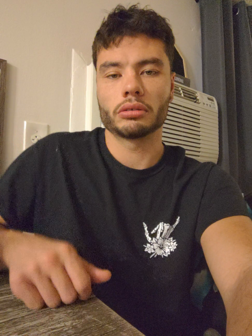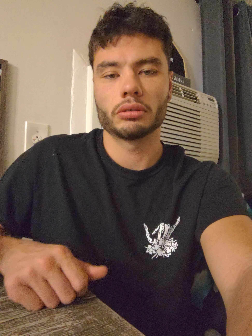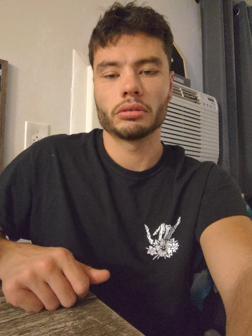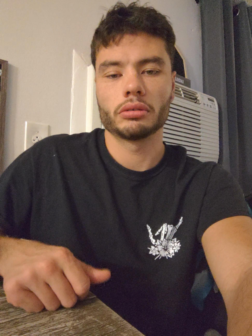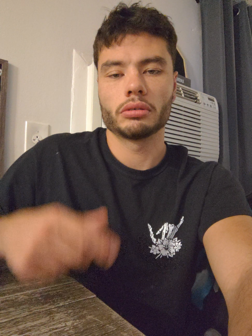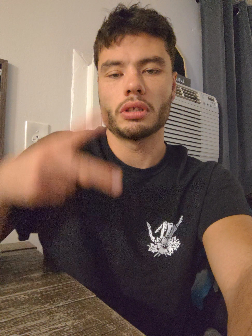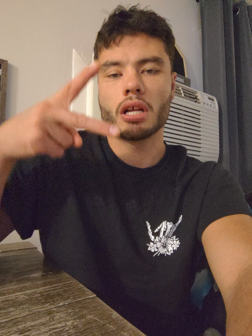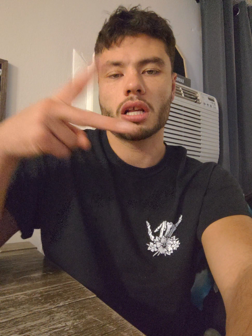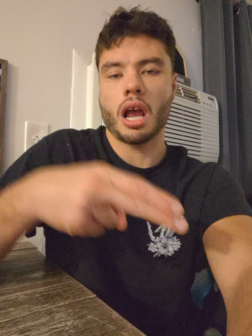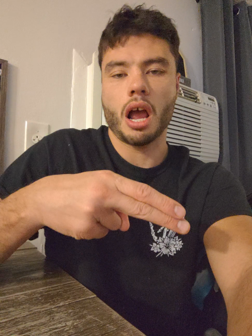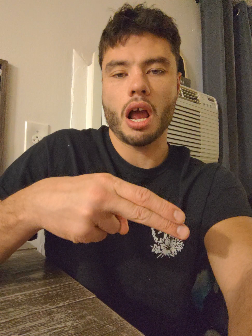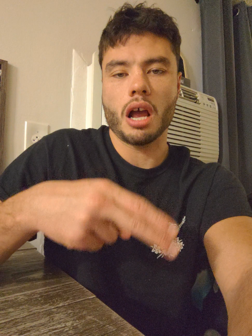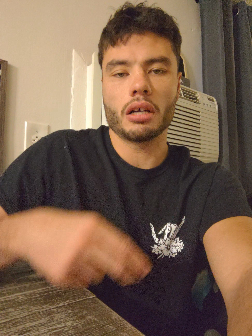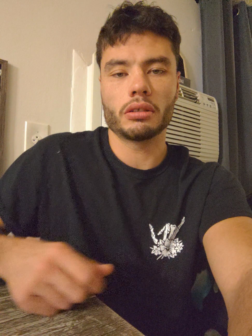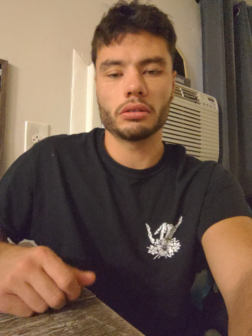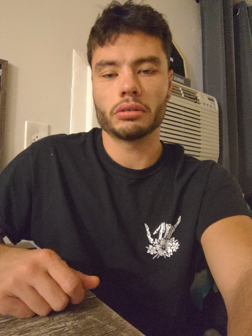cut